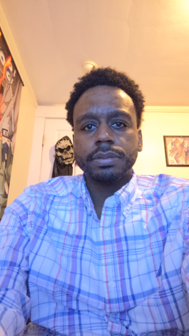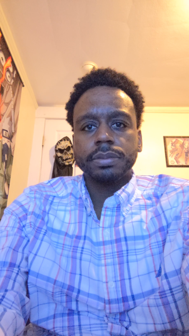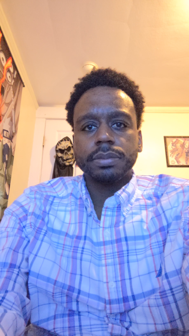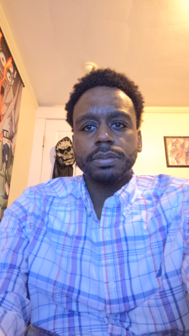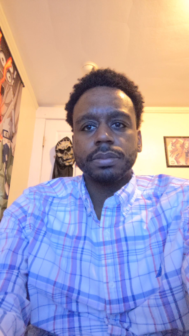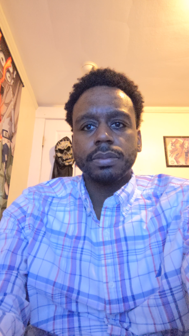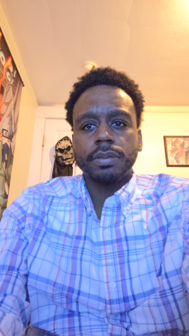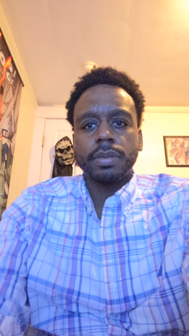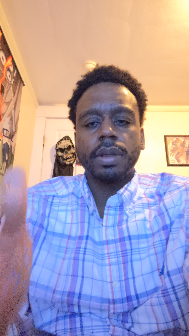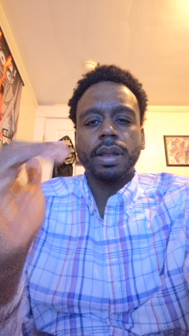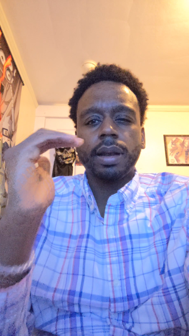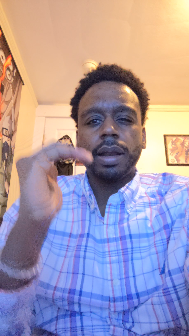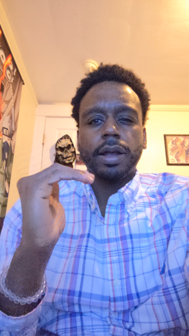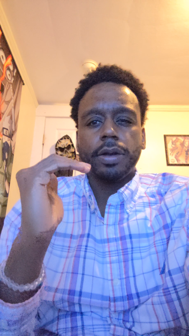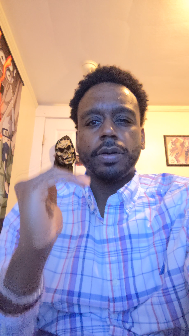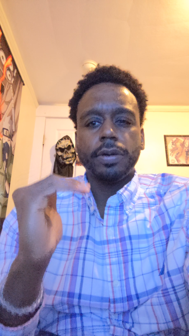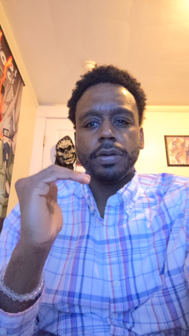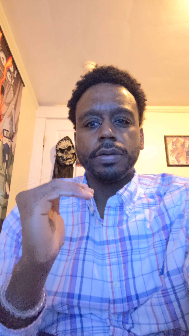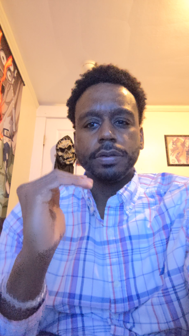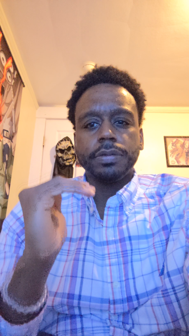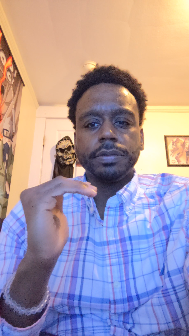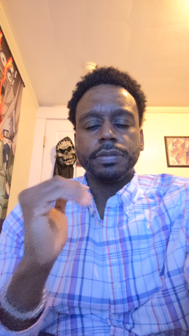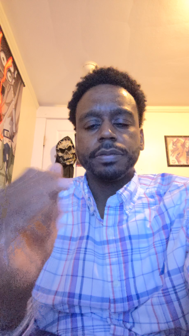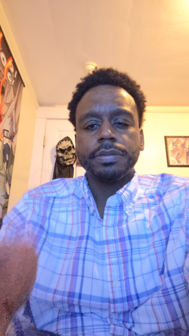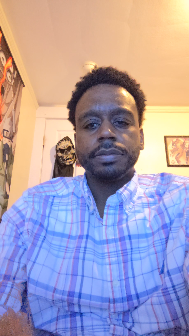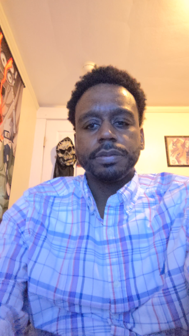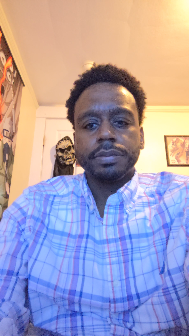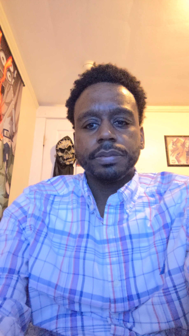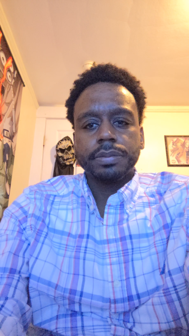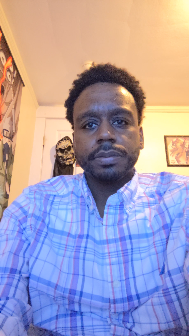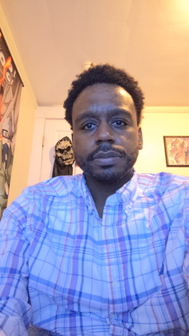little